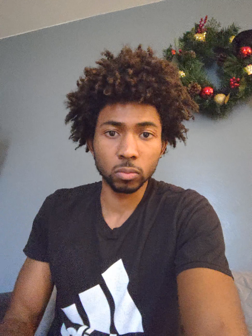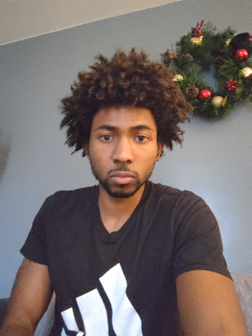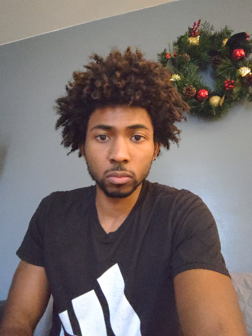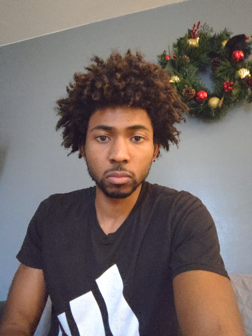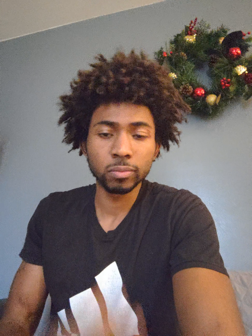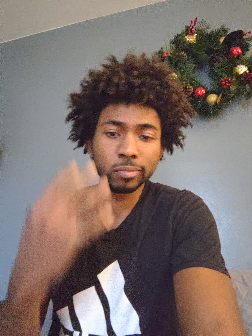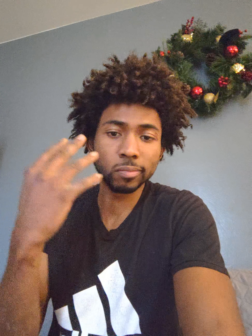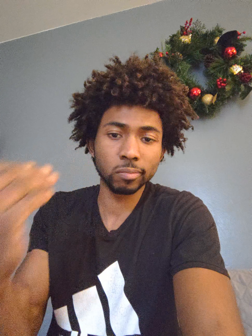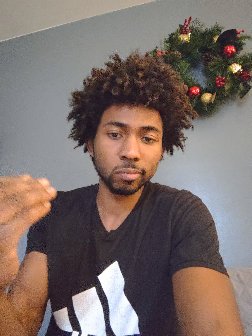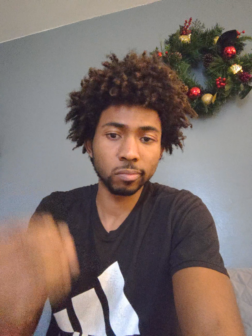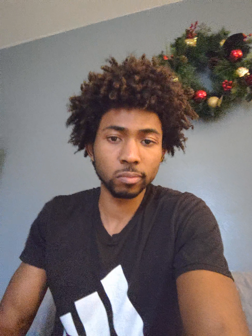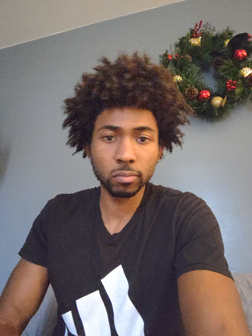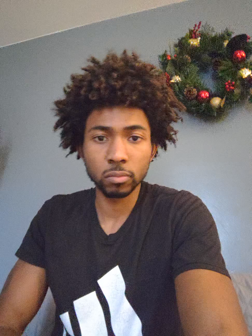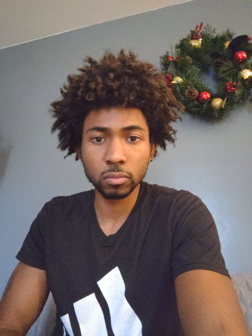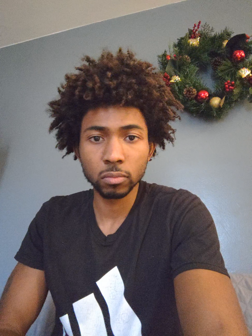go